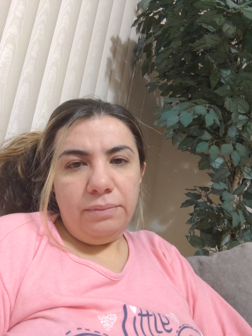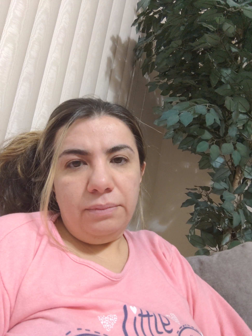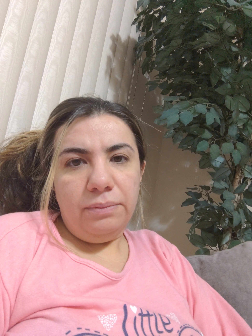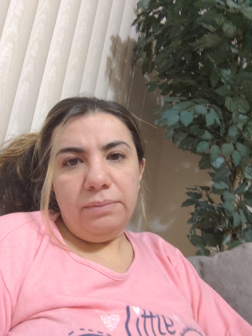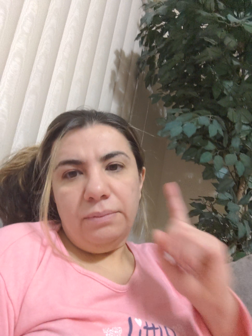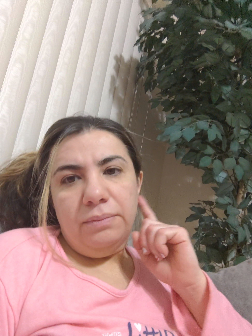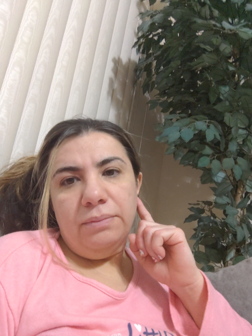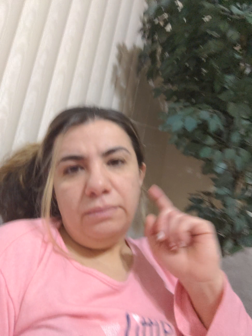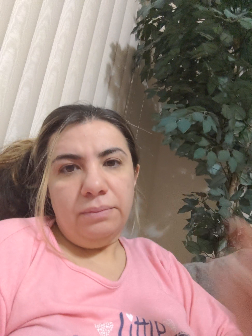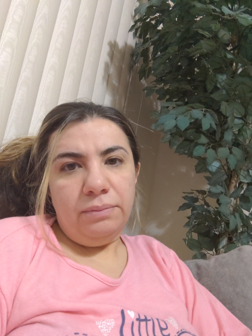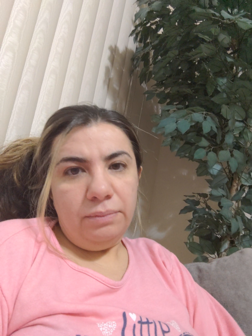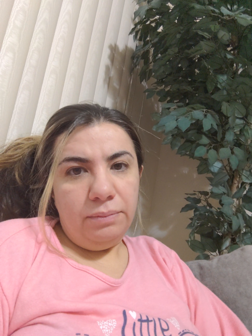ear